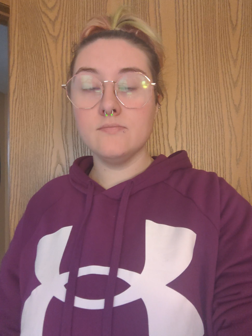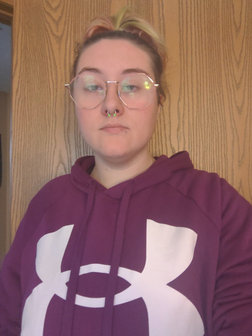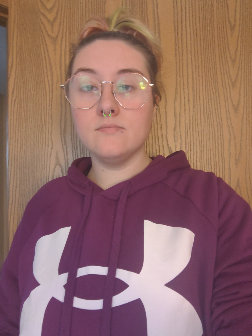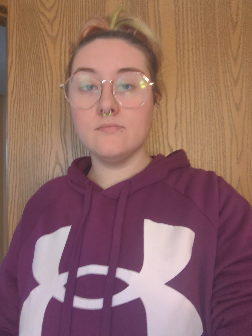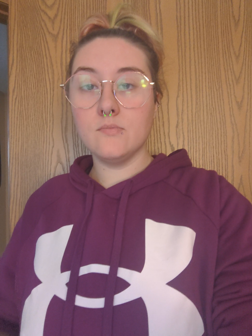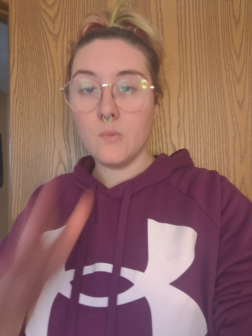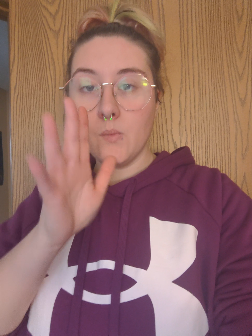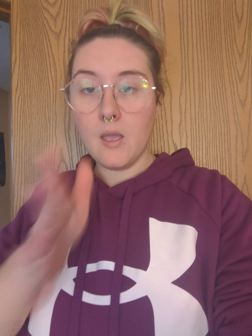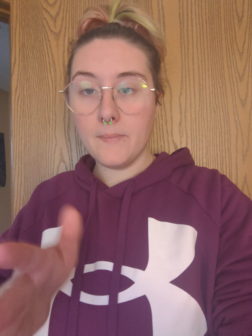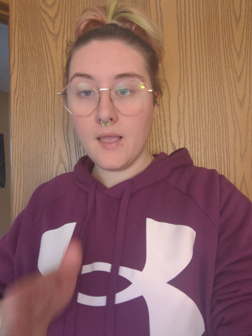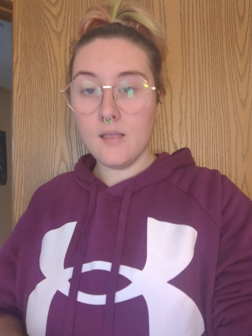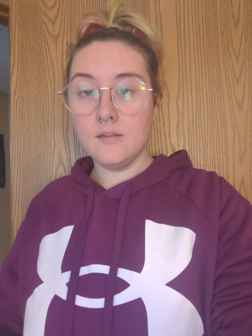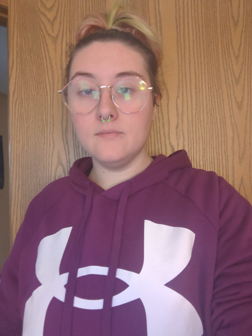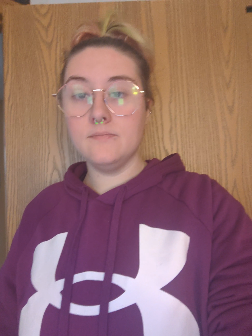grandma